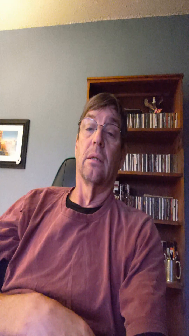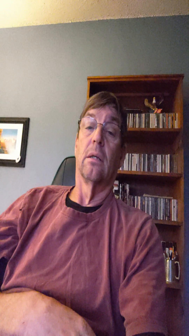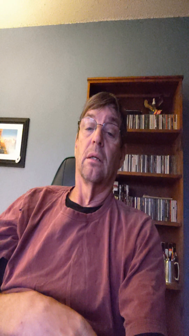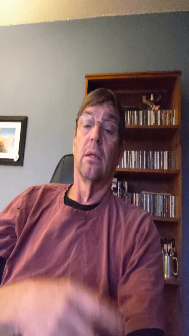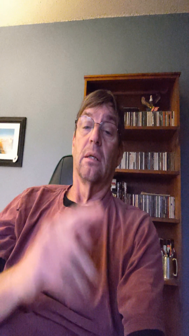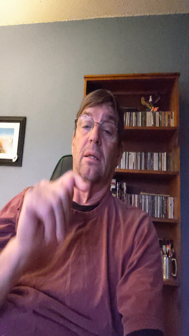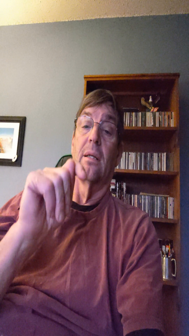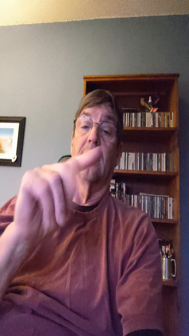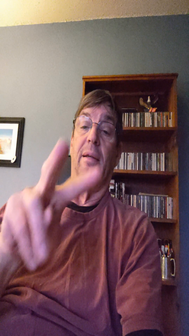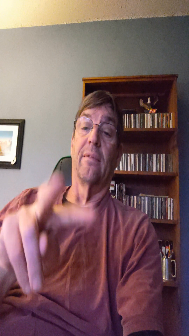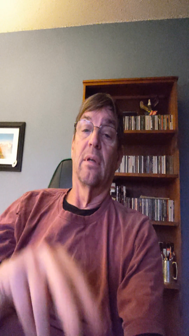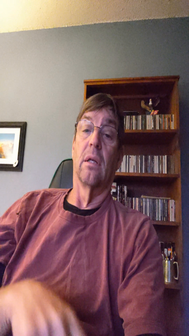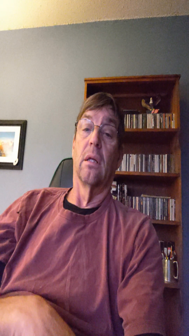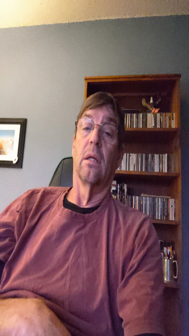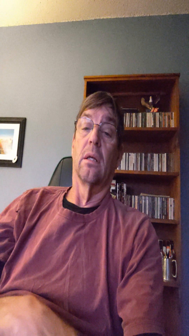TV